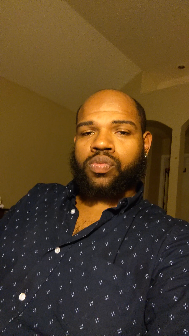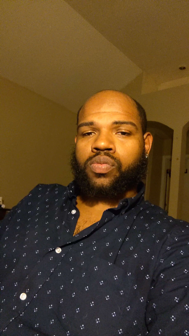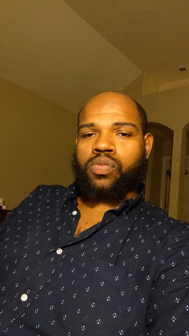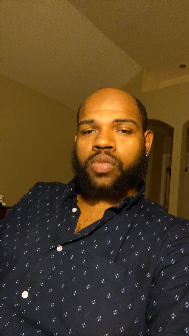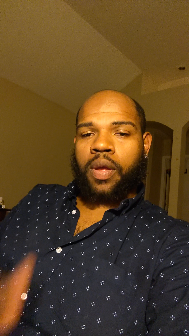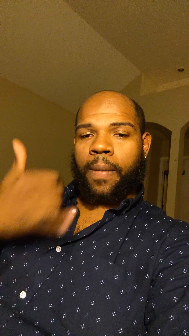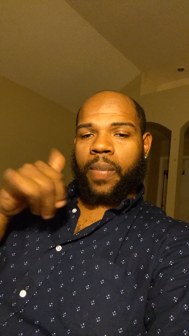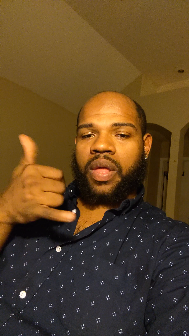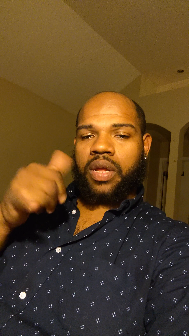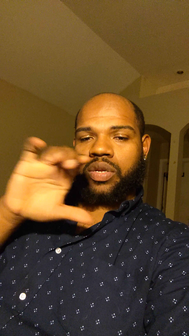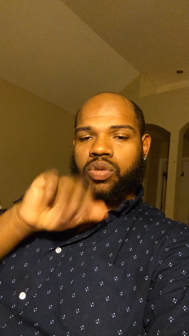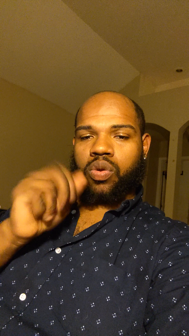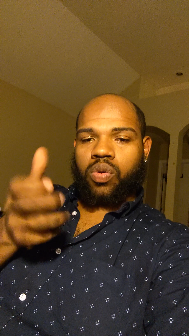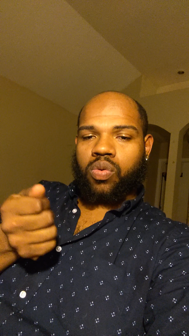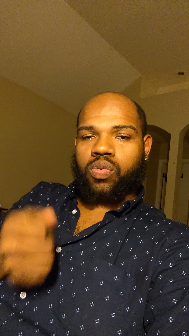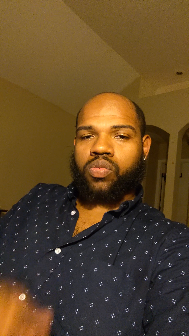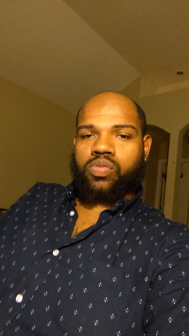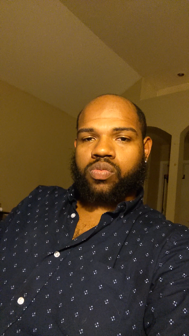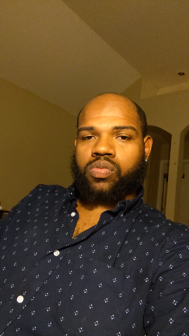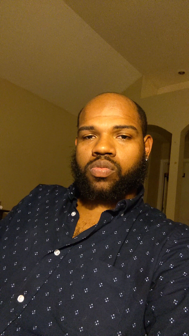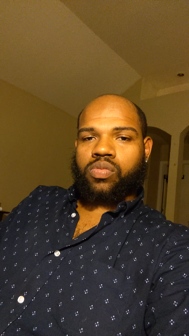play dough